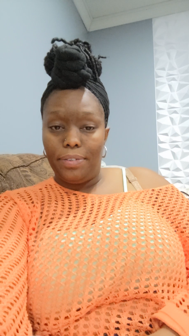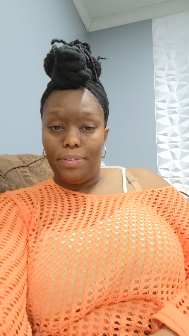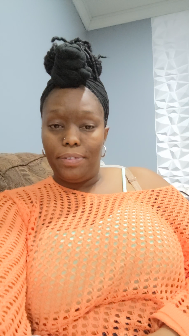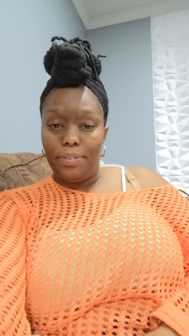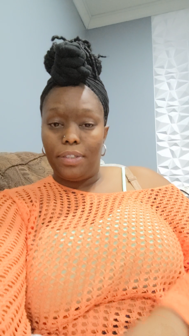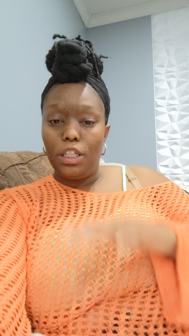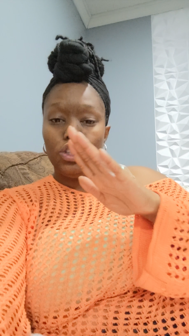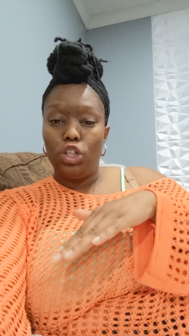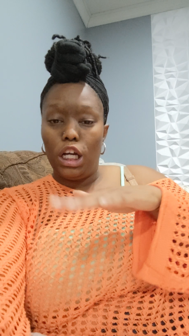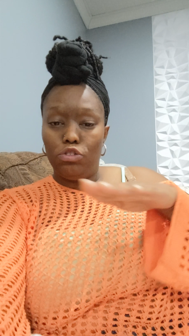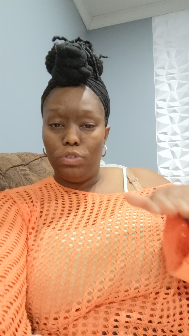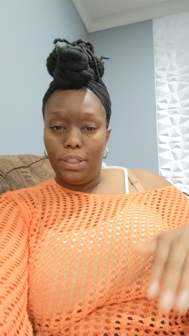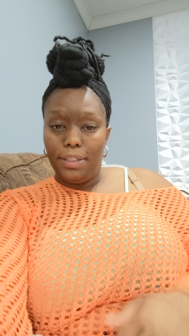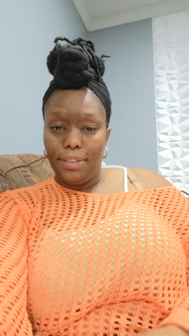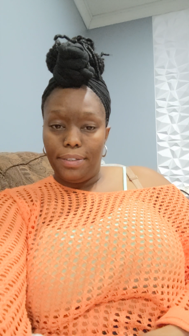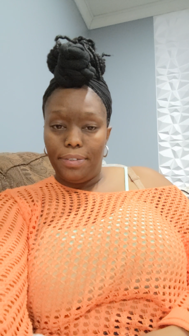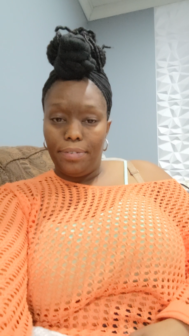children